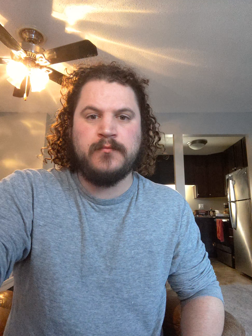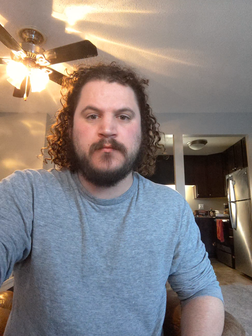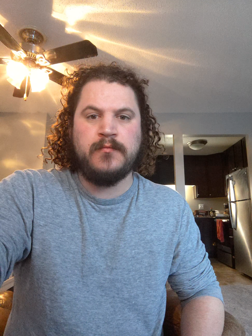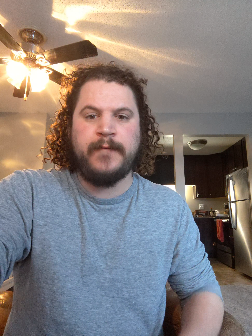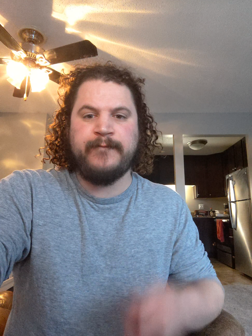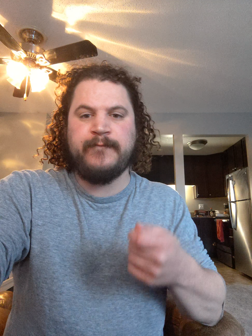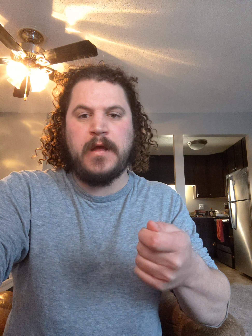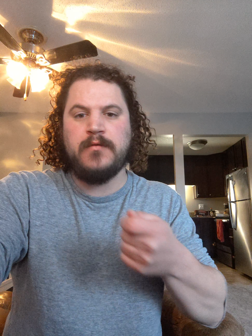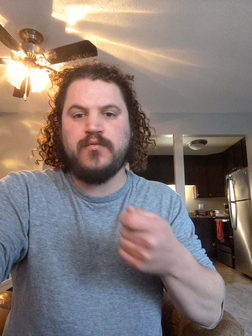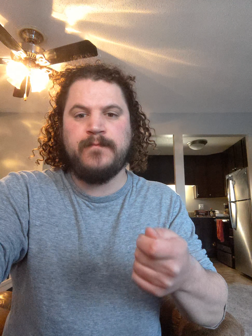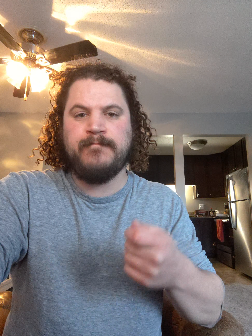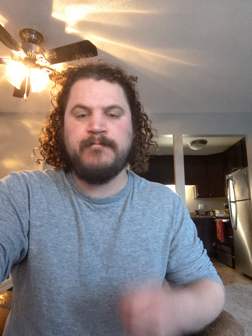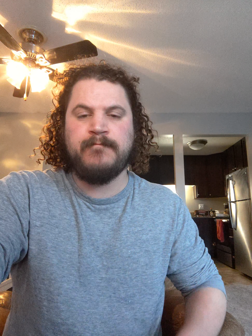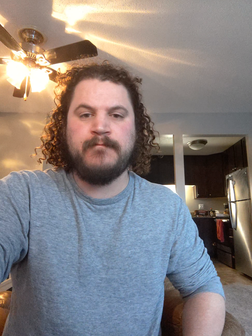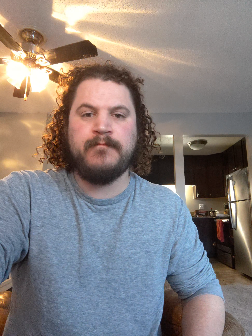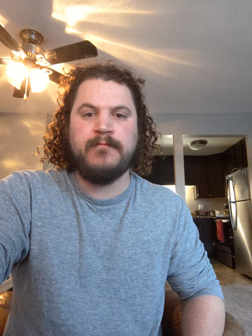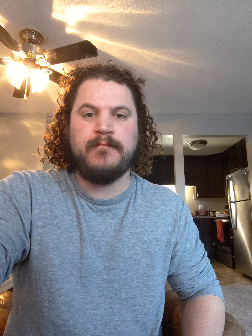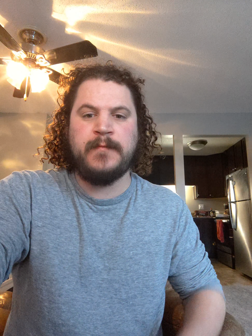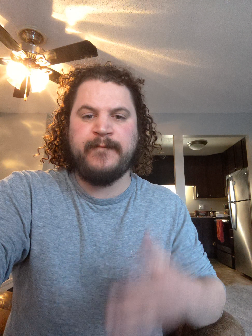vacuum